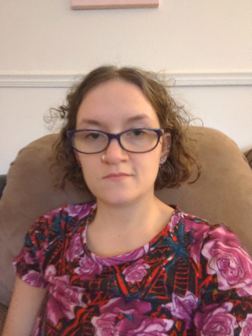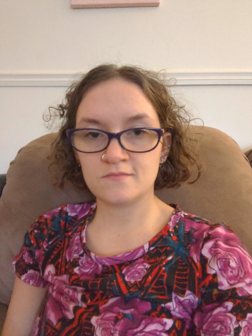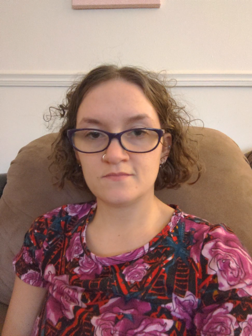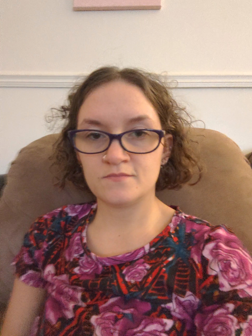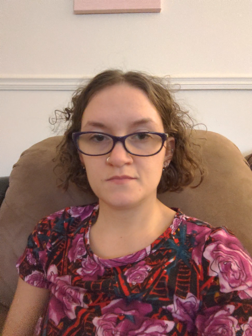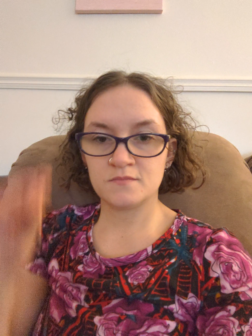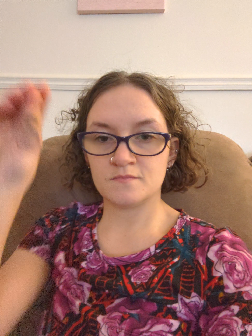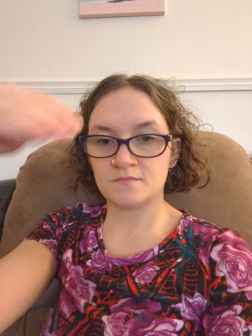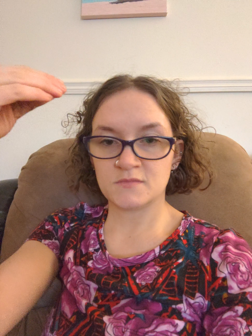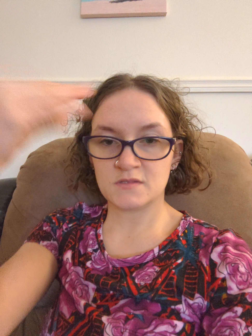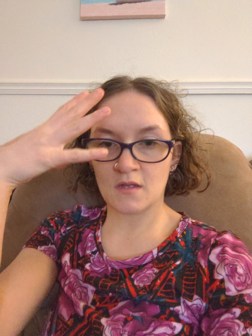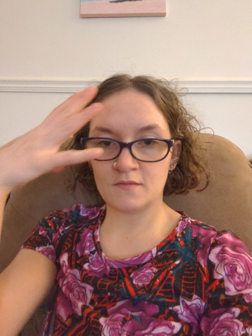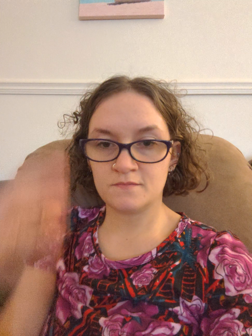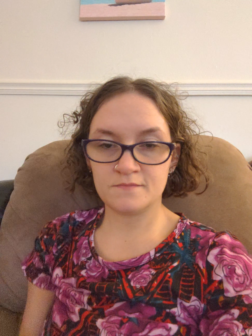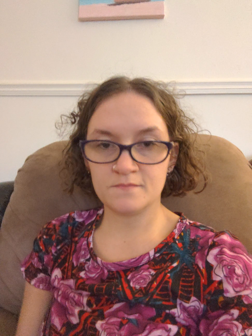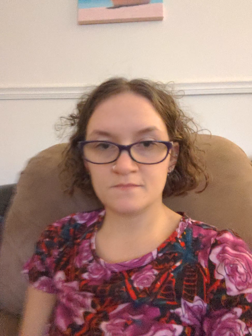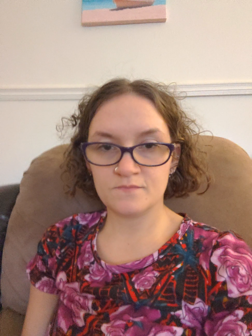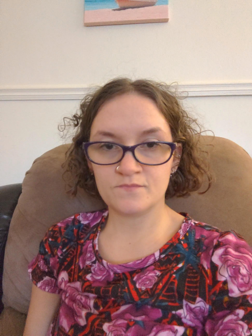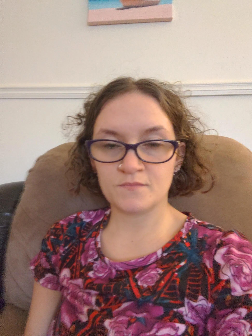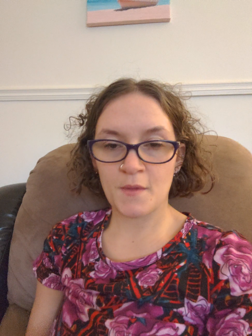sun